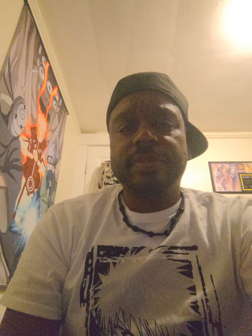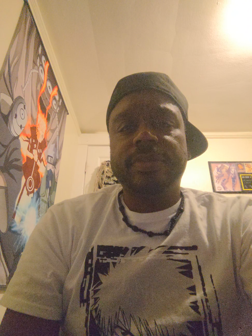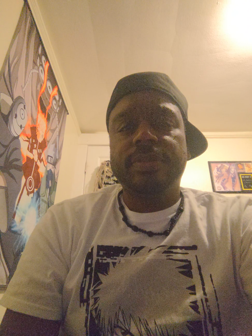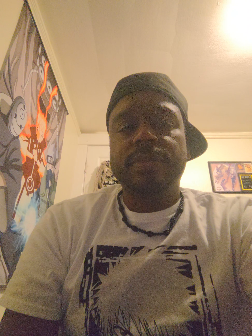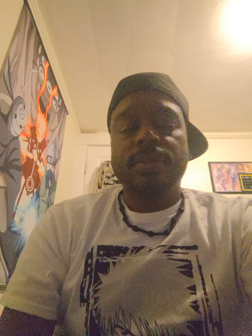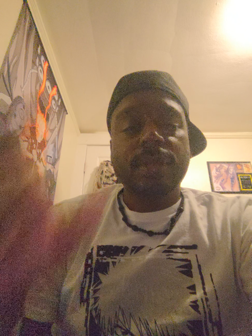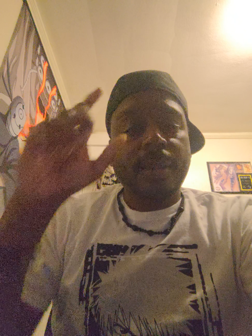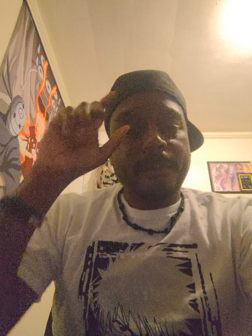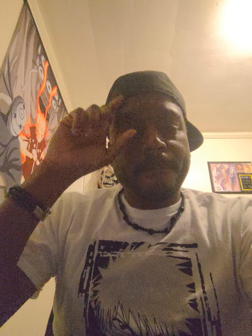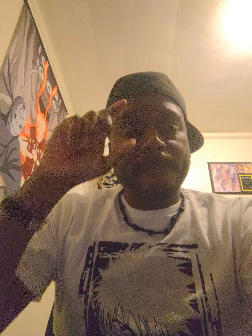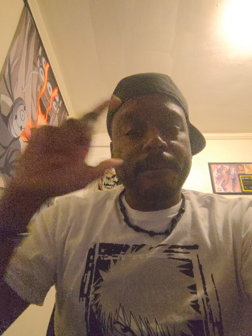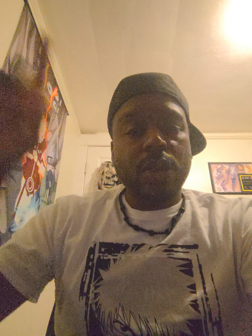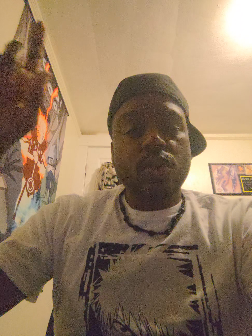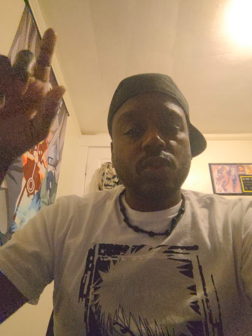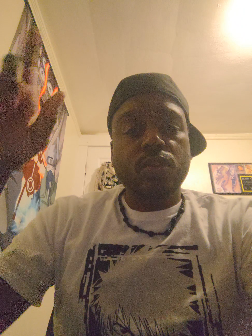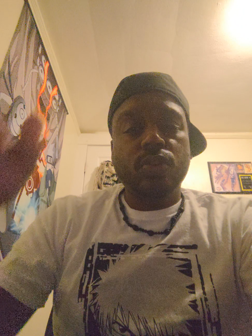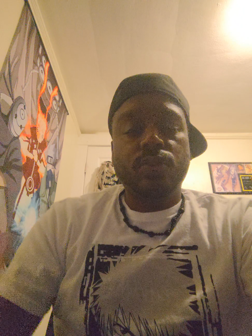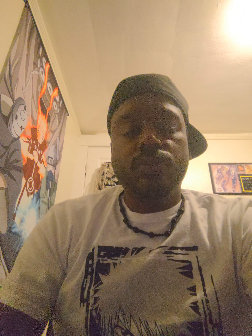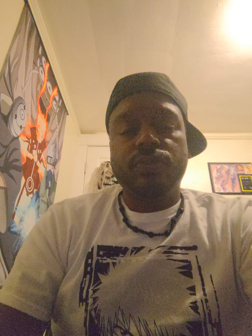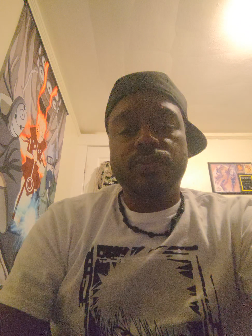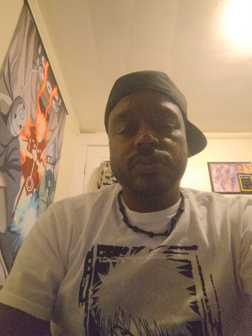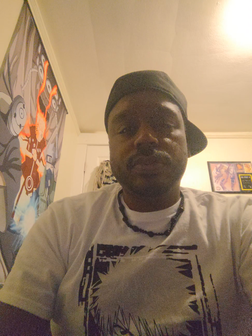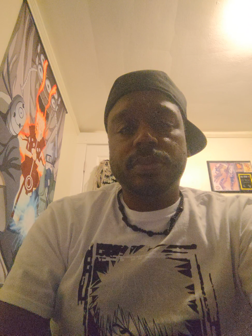moon